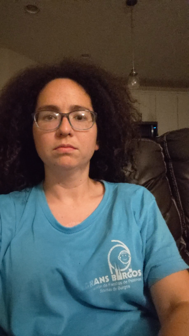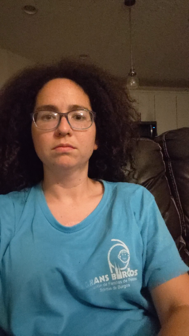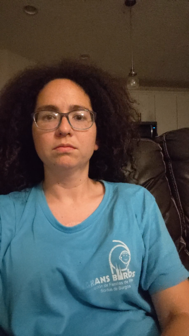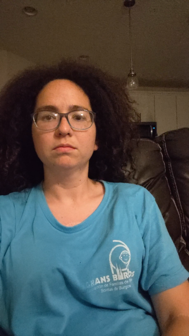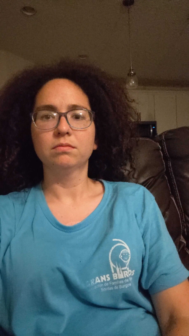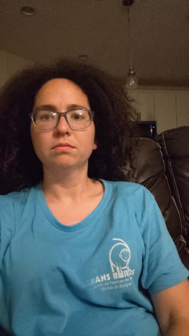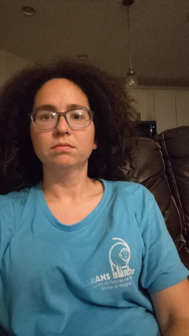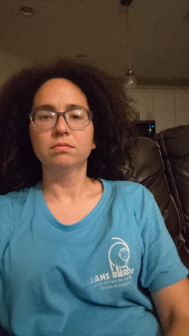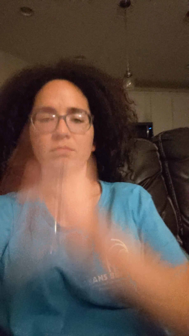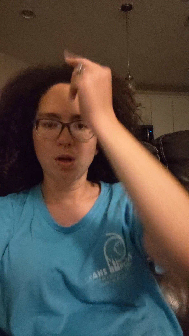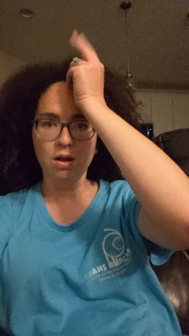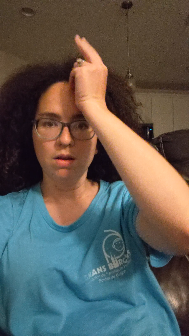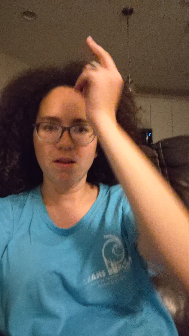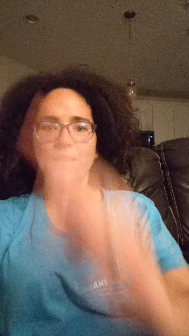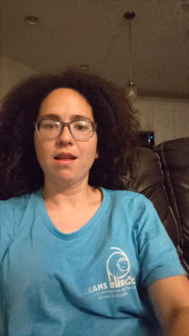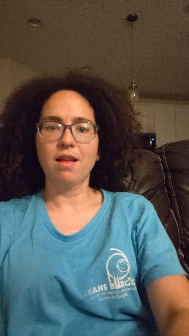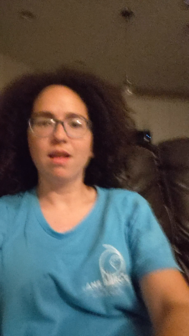bunny